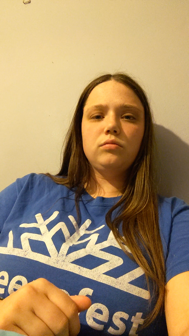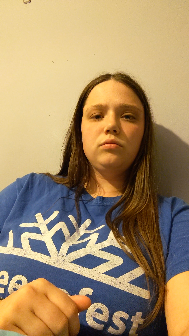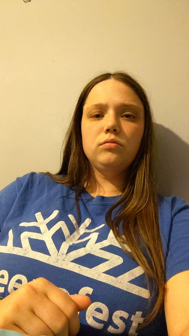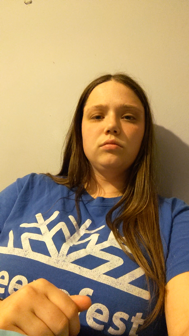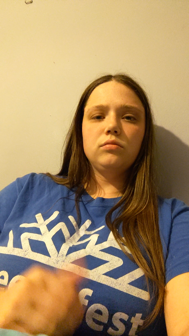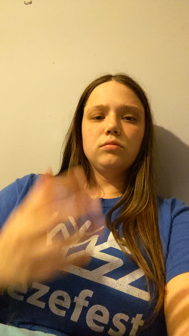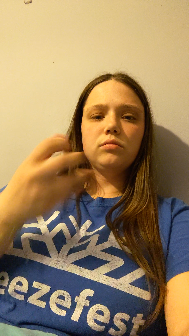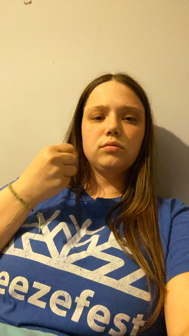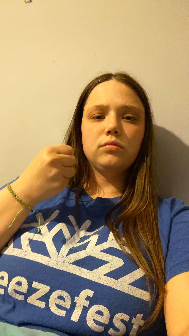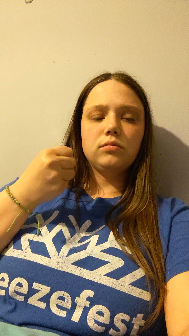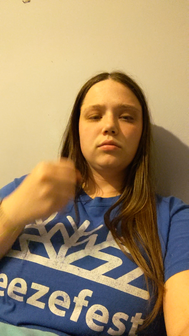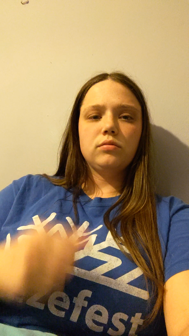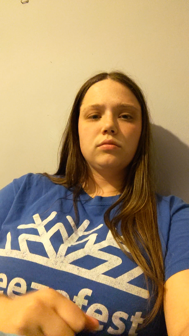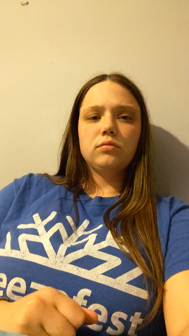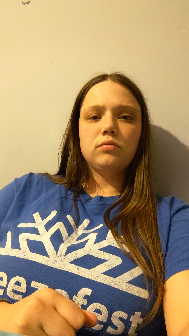get